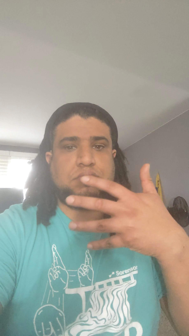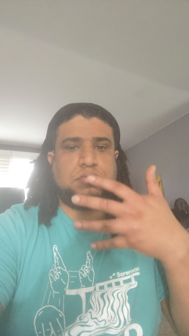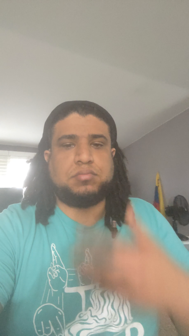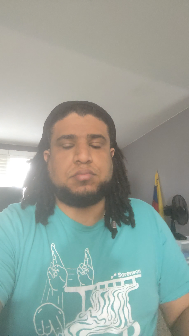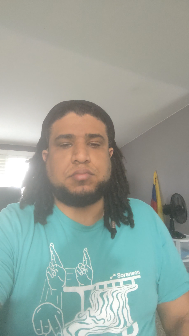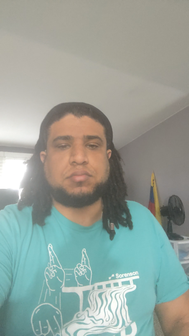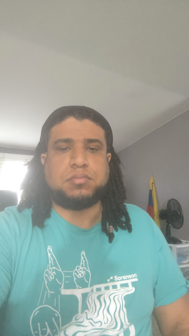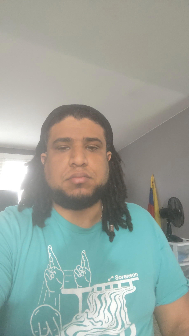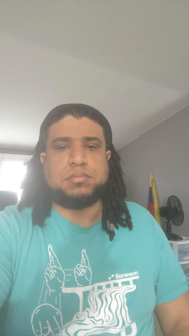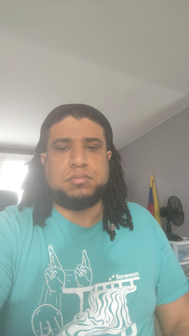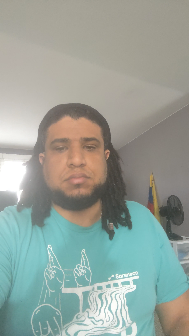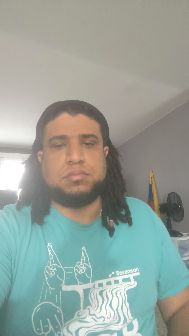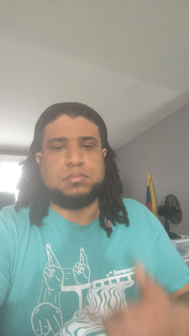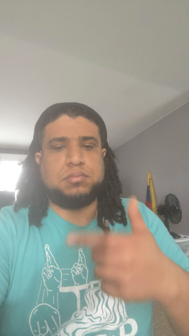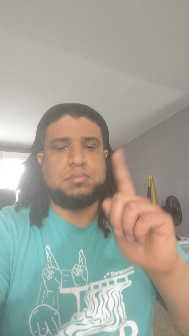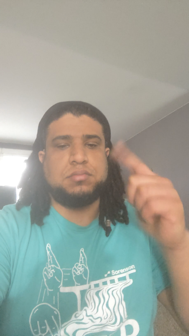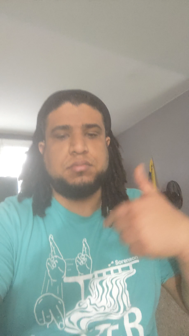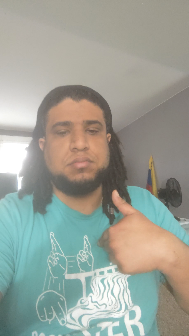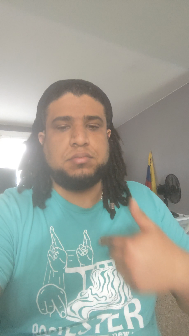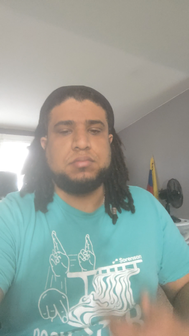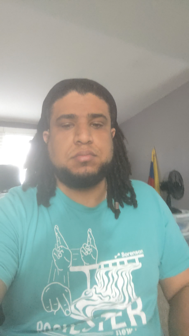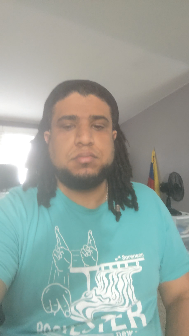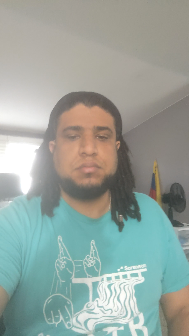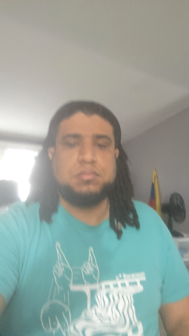let me